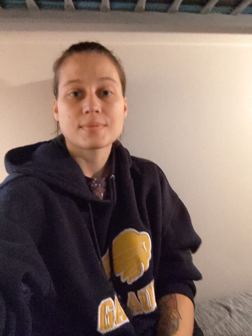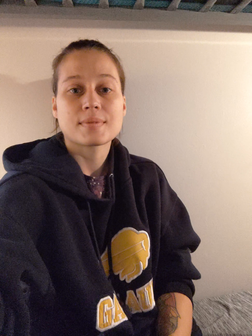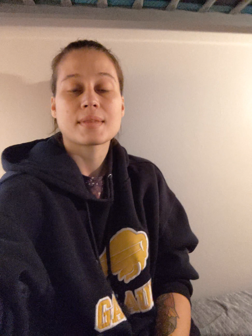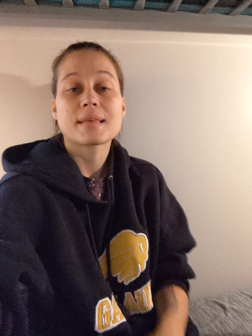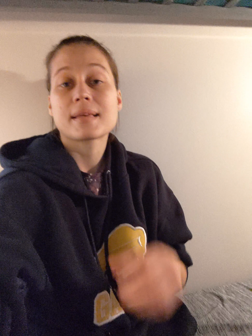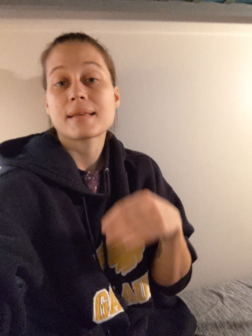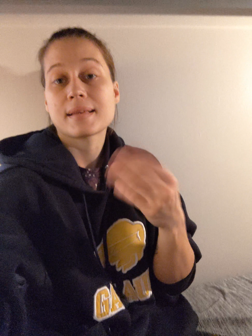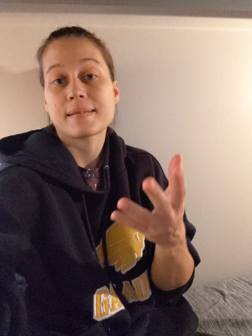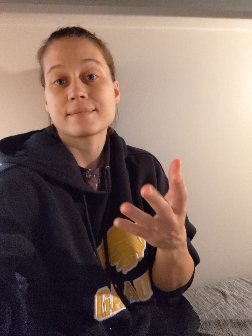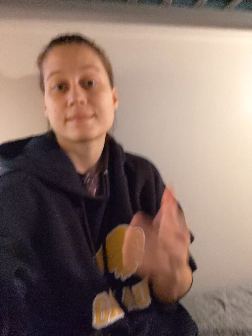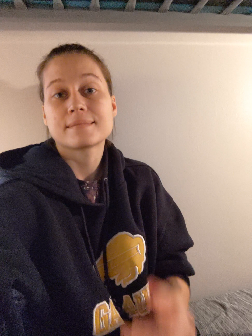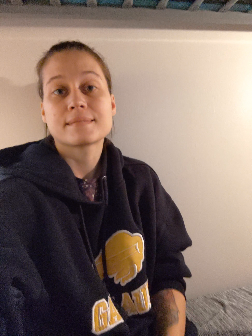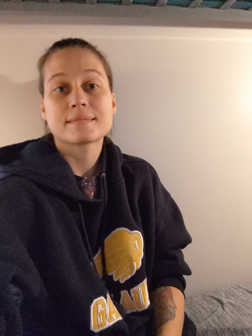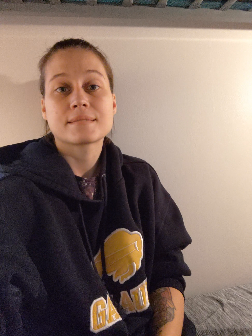give